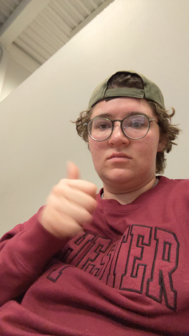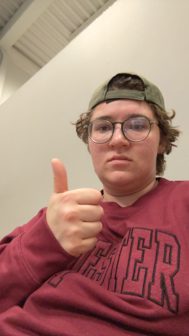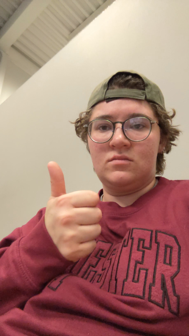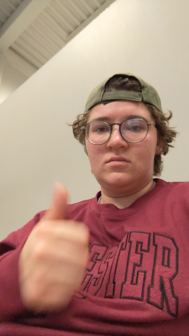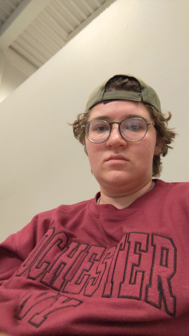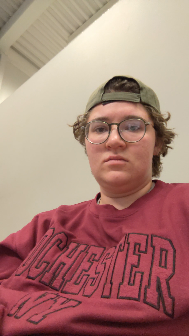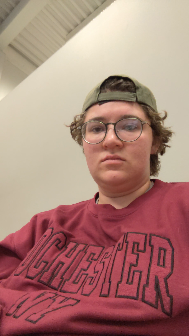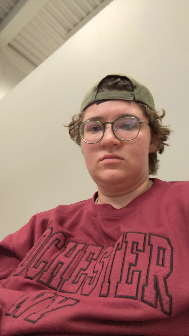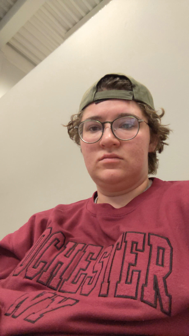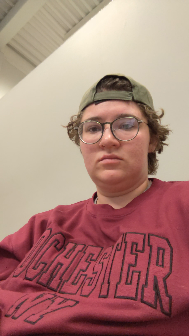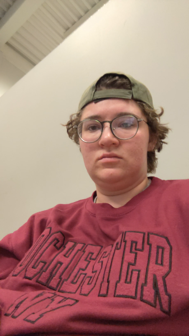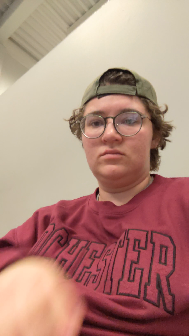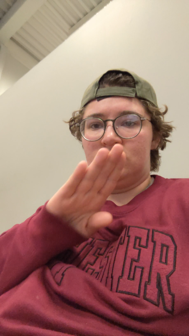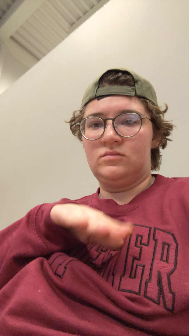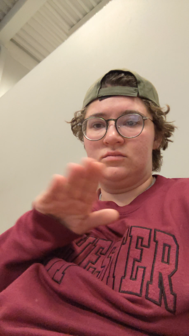children